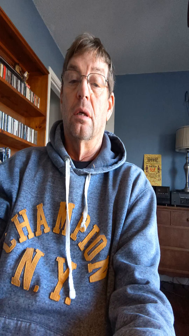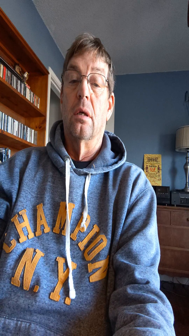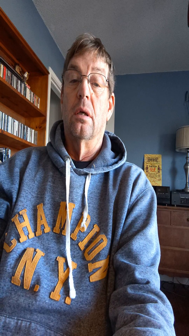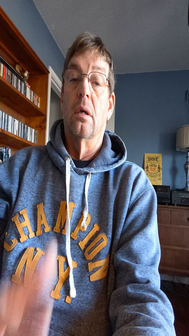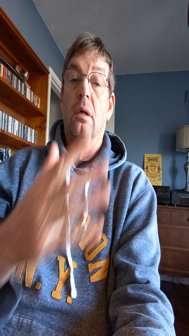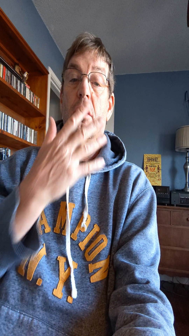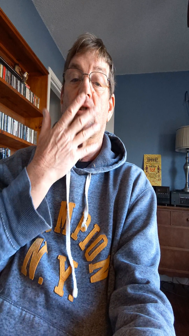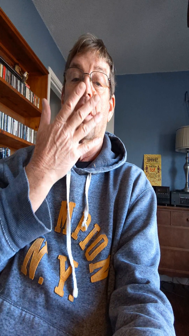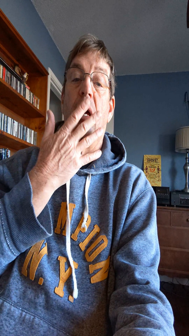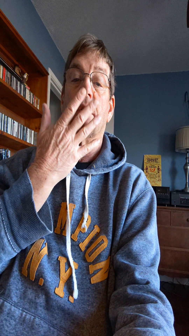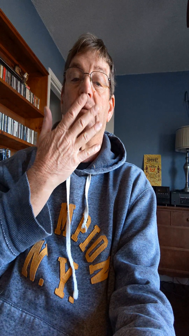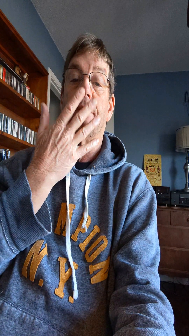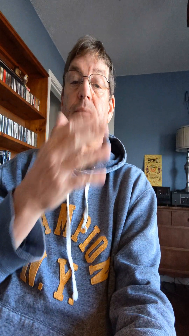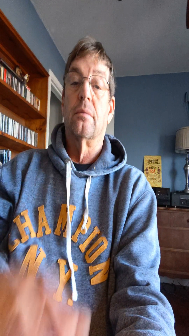grass